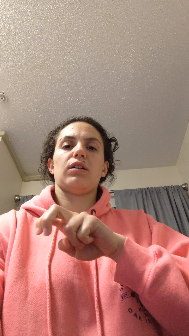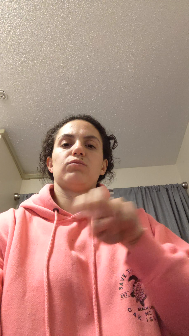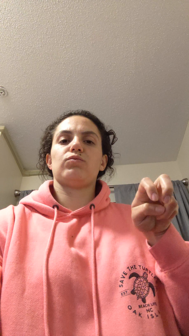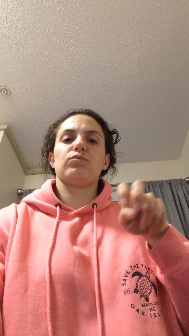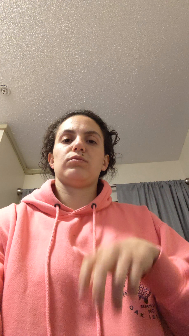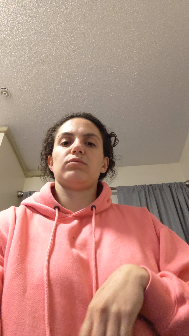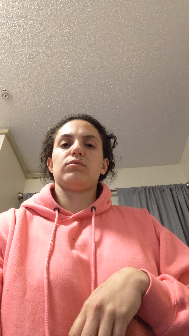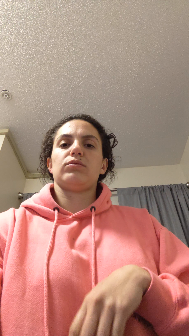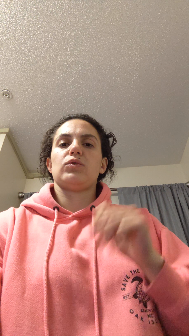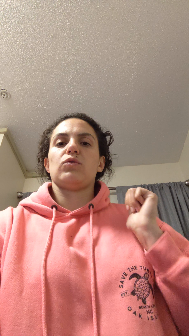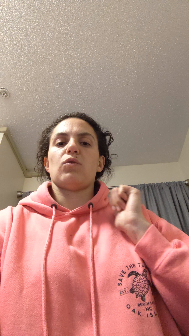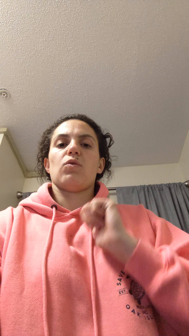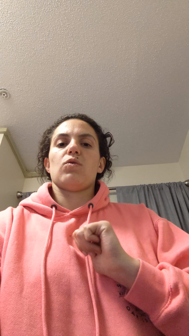coats